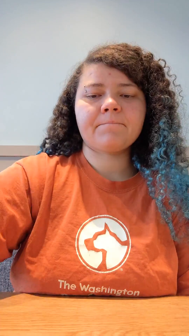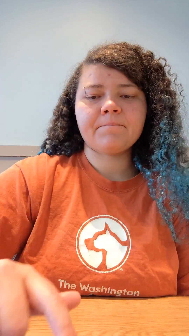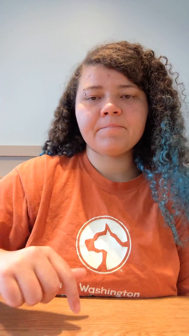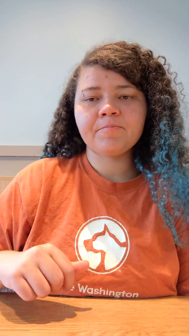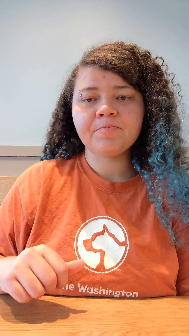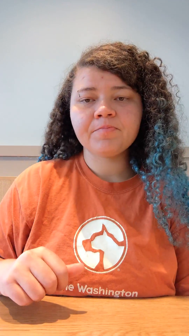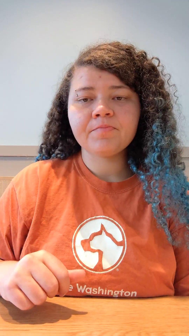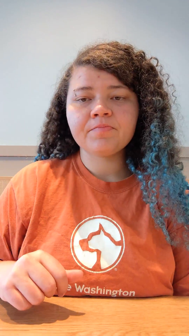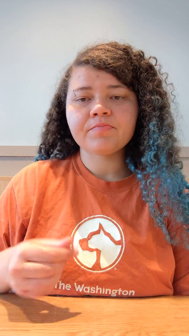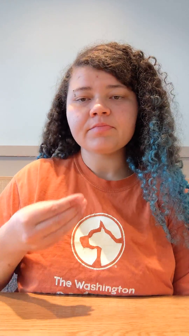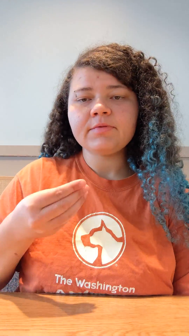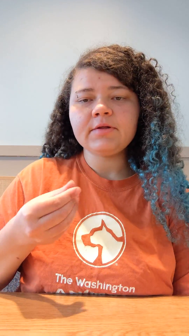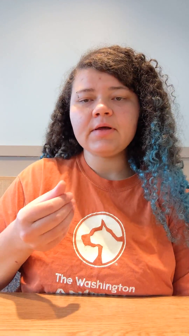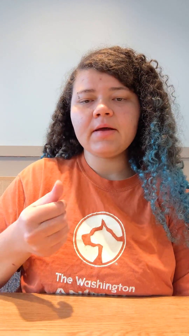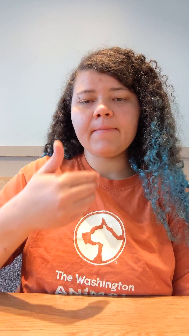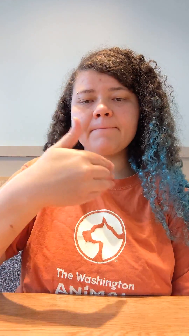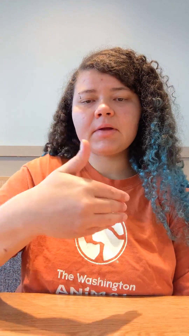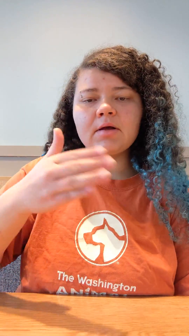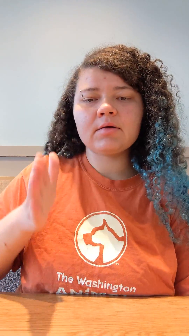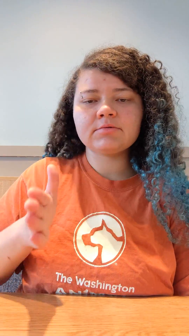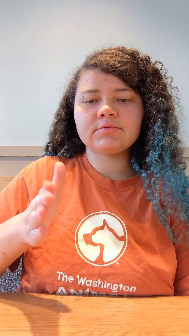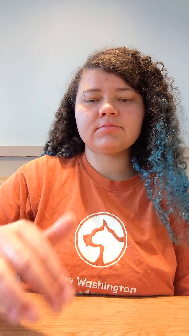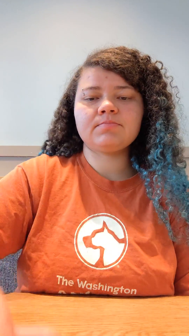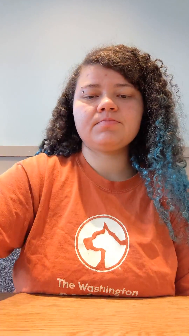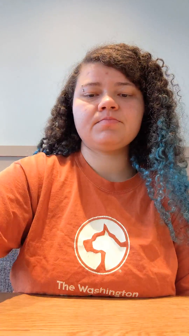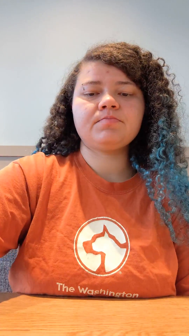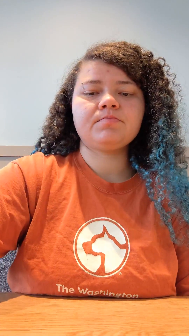sandbox